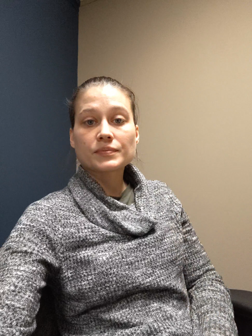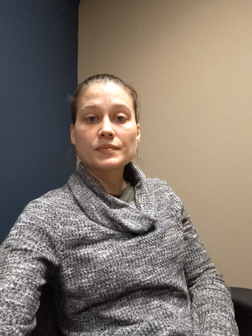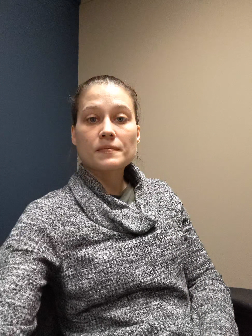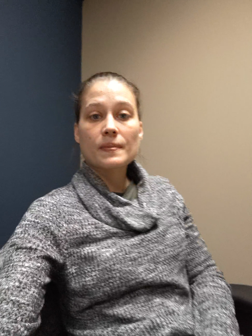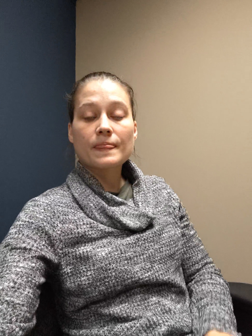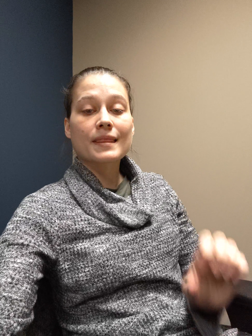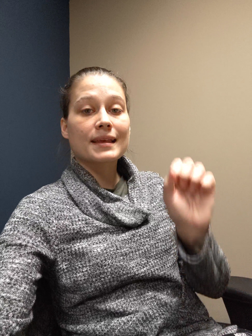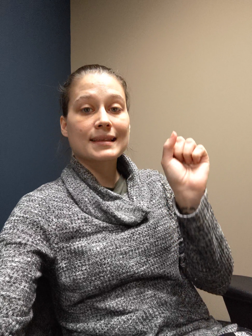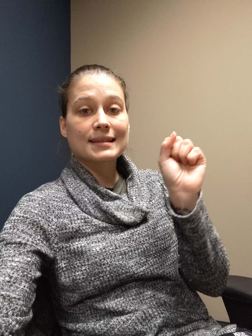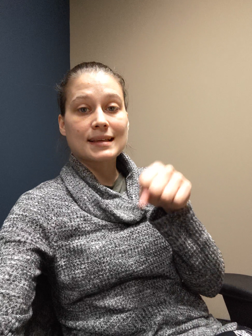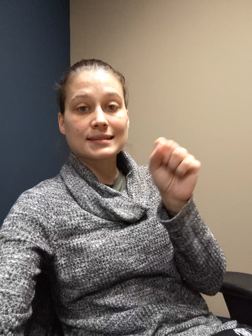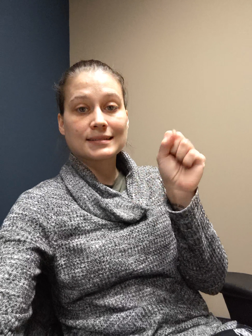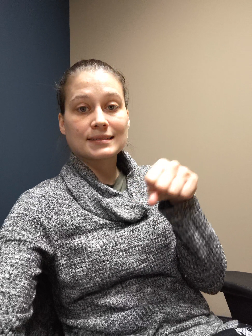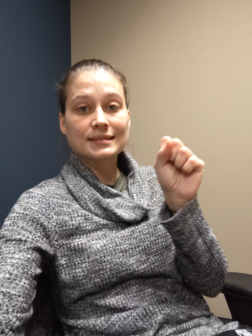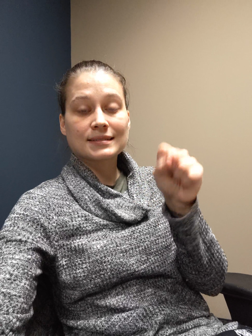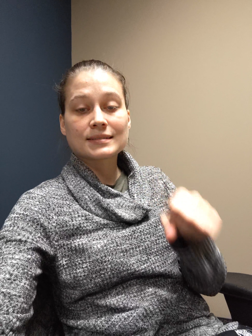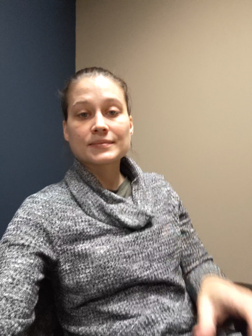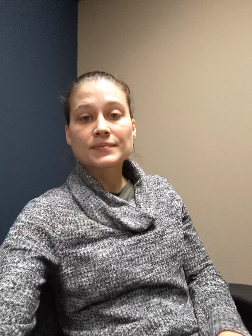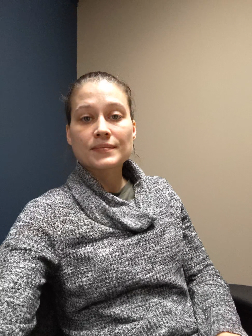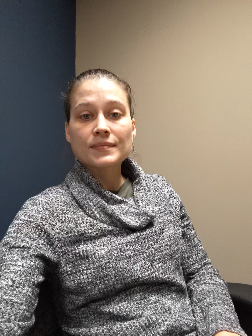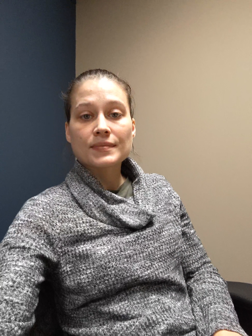yes